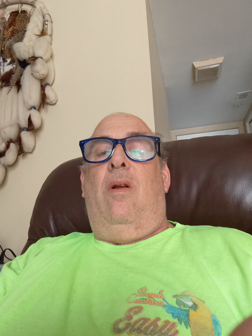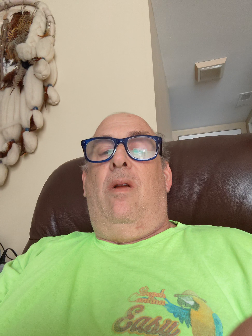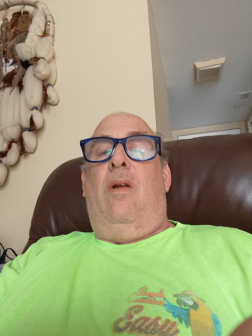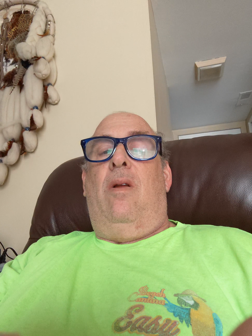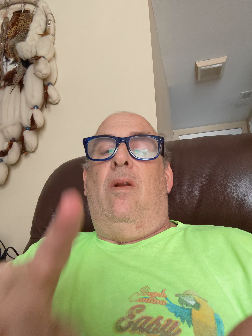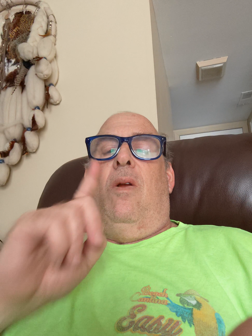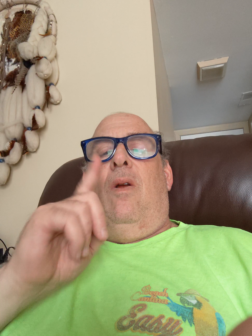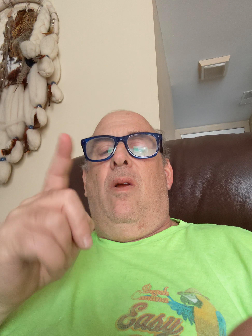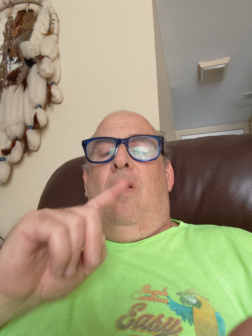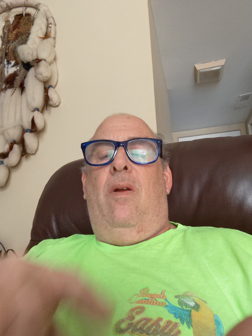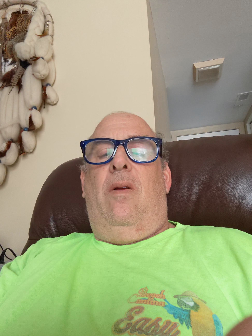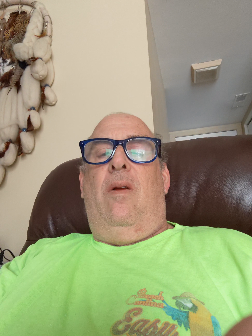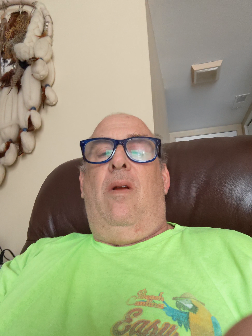talk